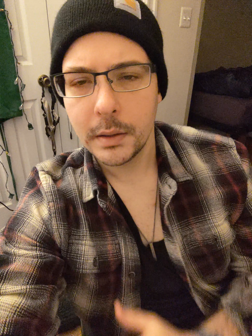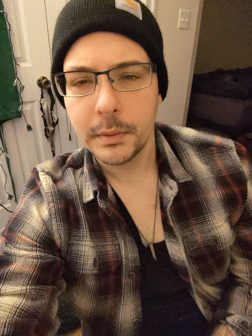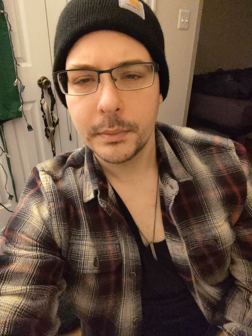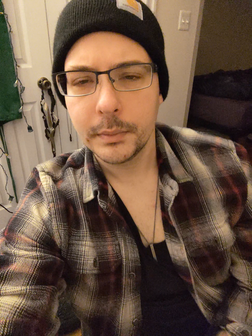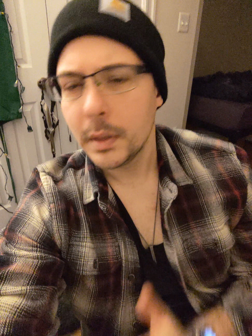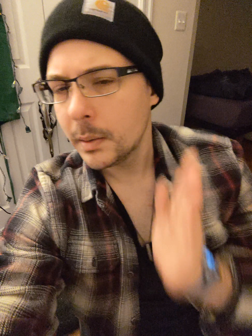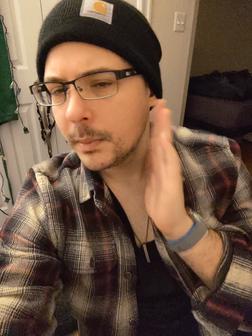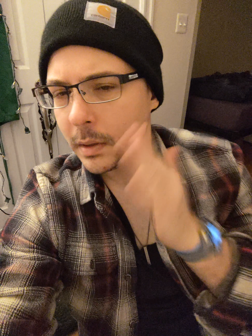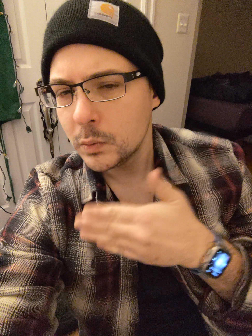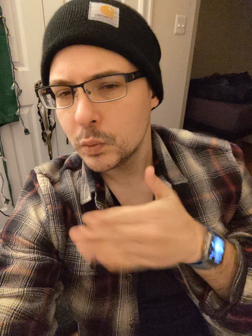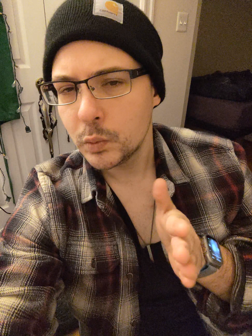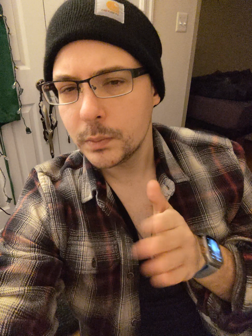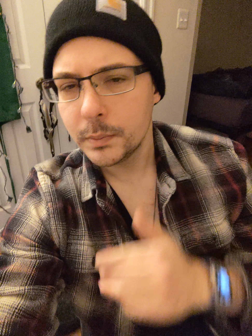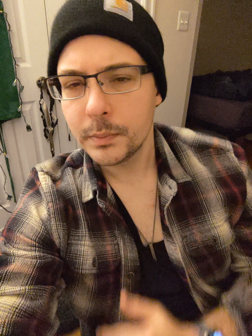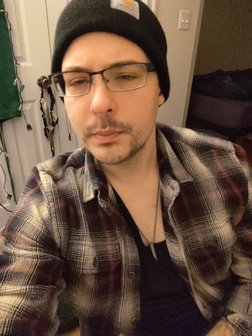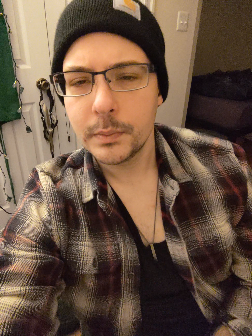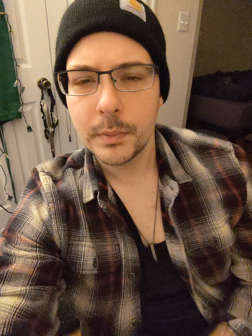bedroom